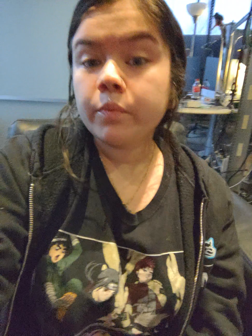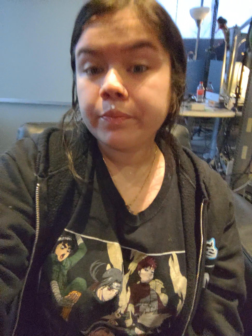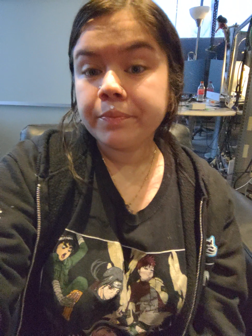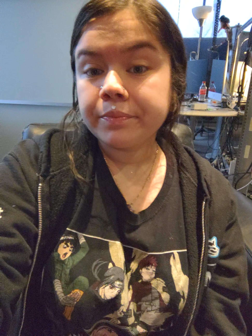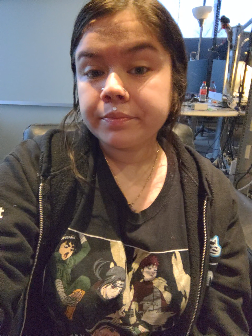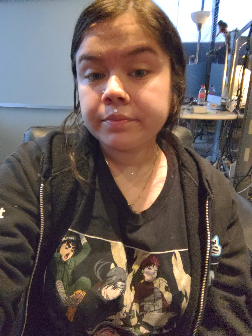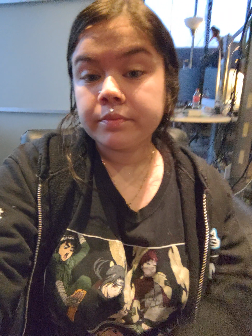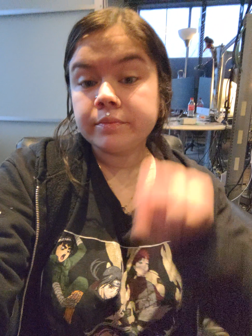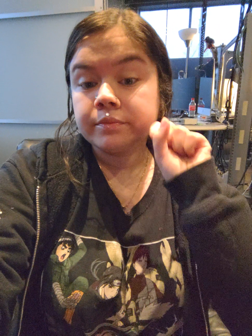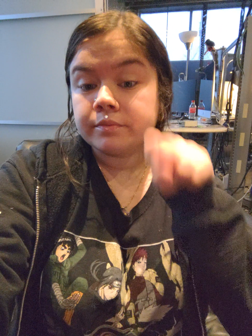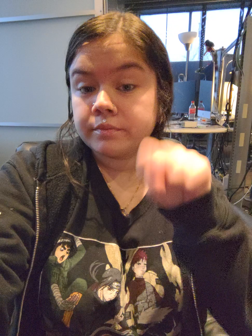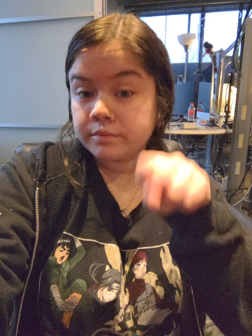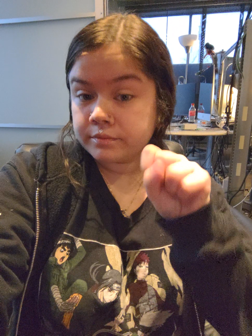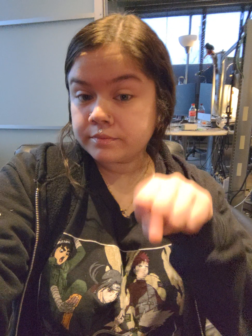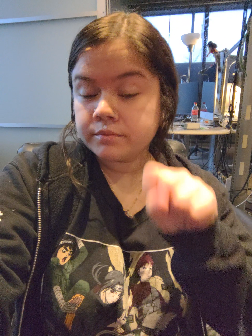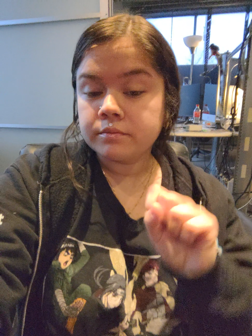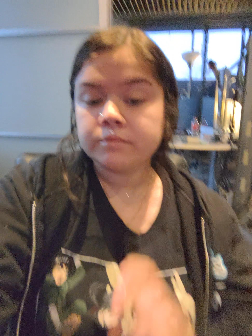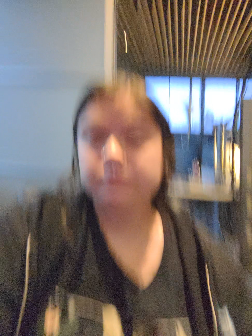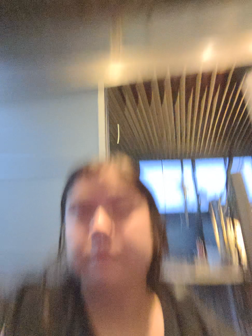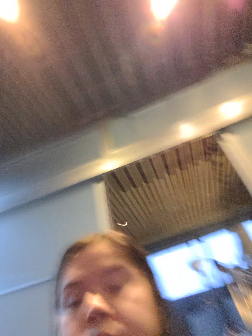yes